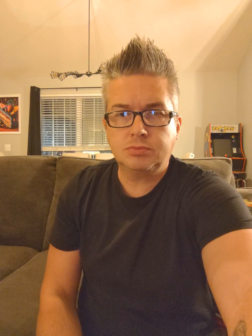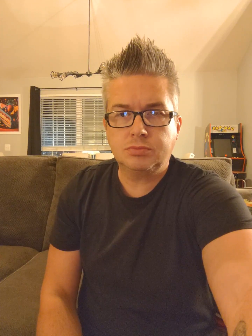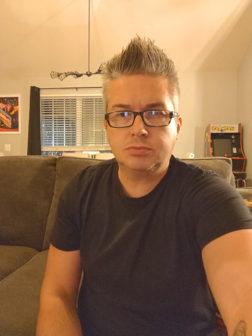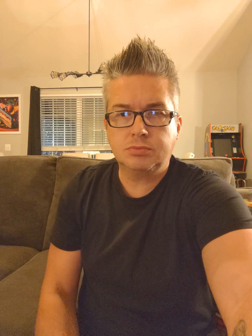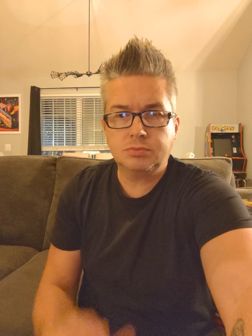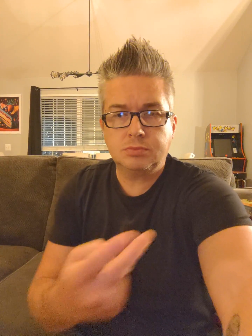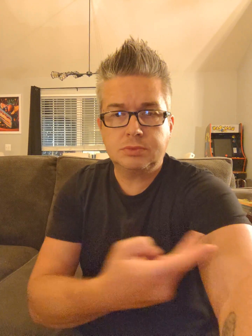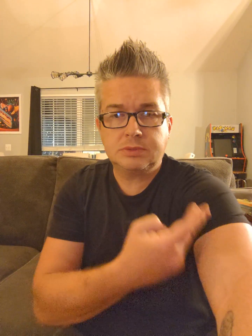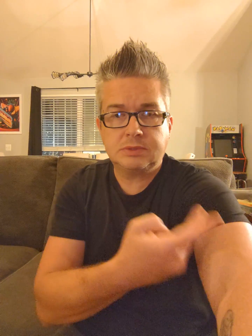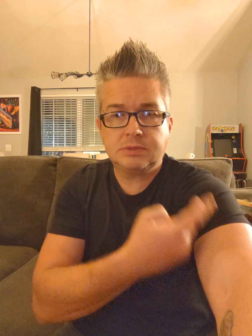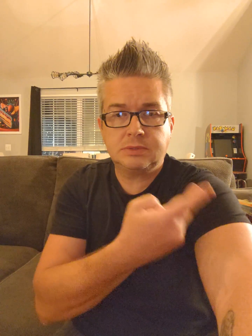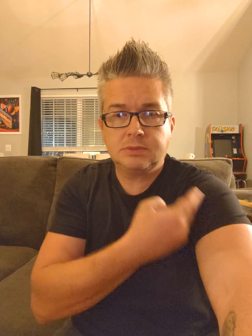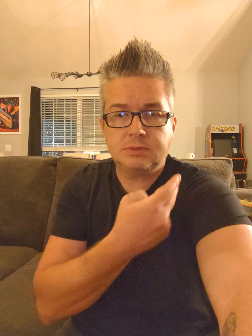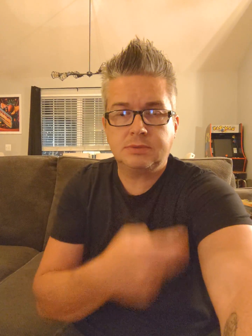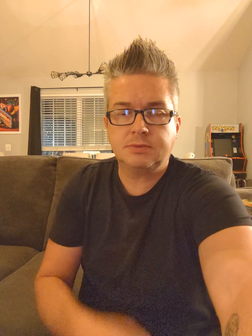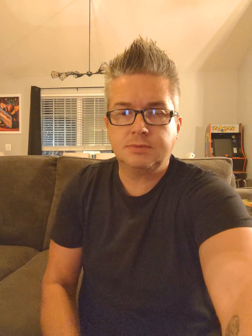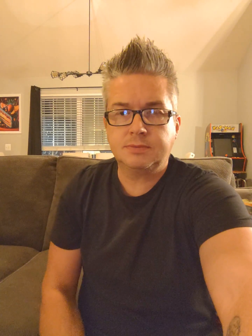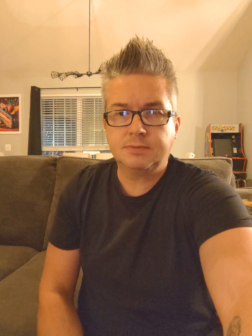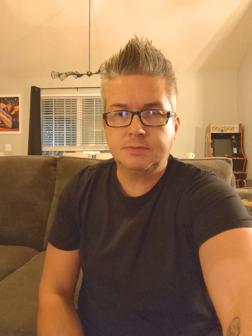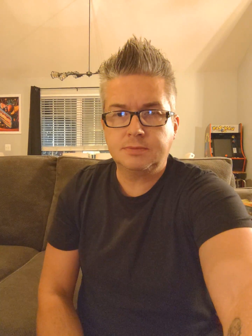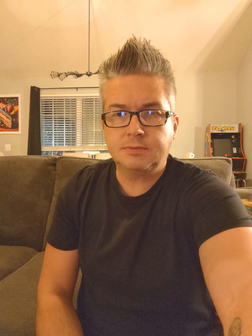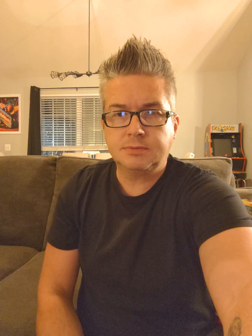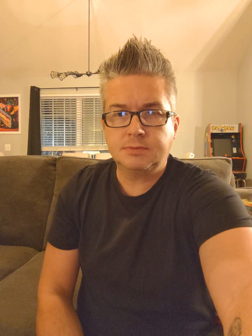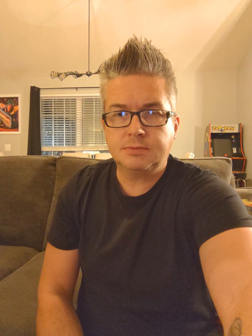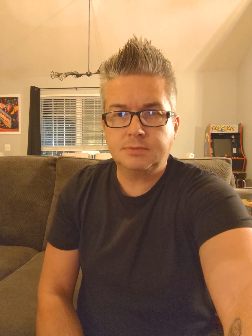sheep